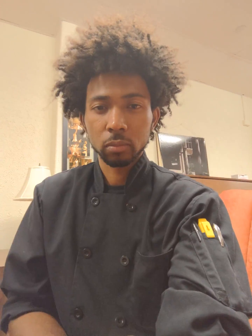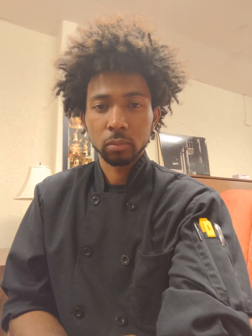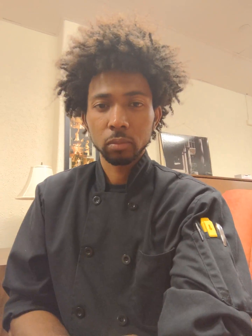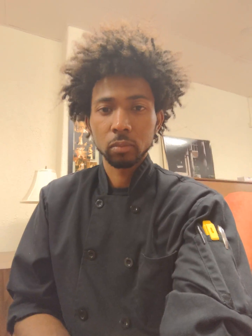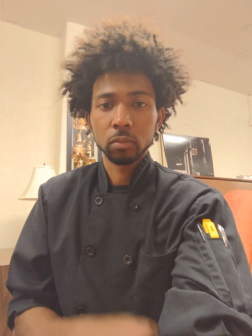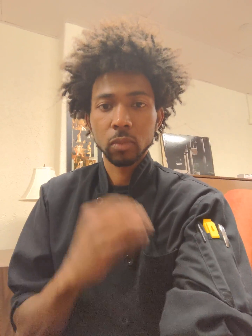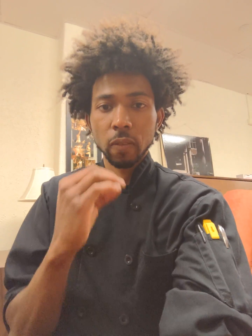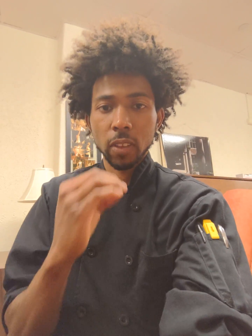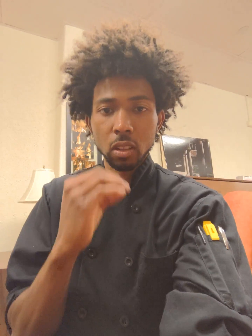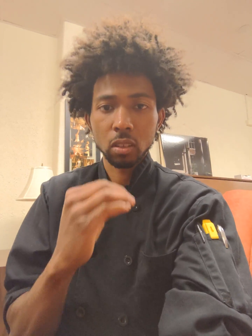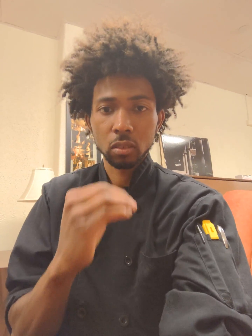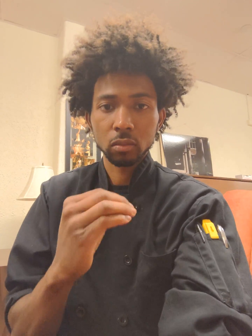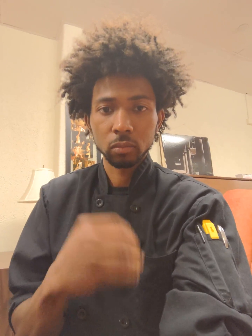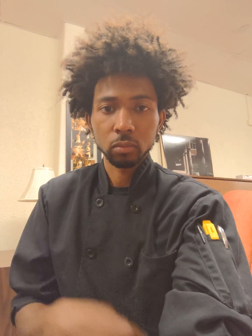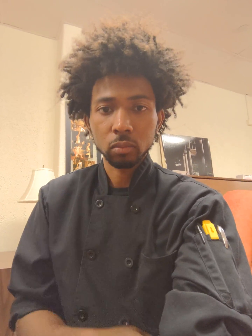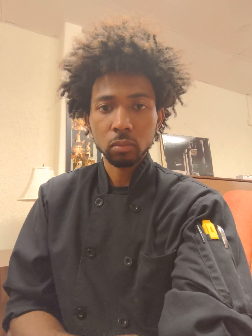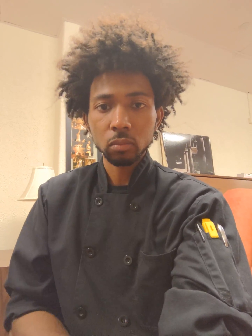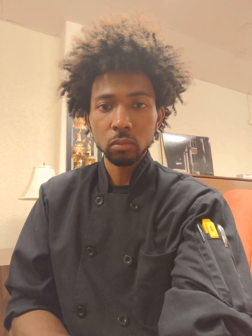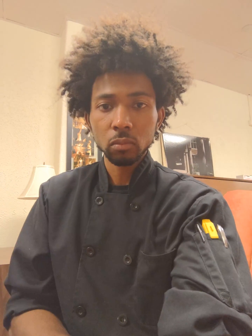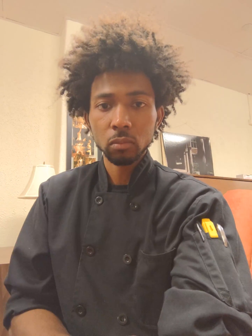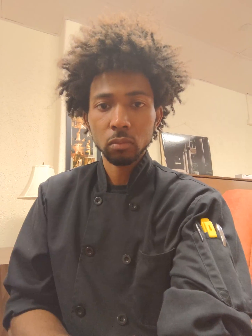fix